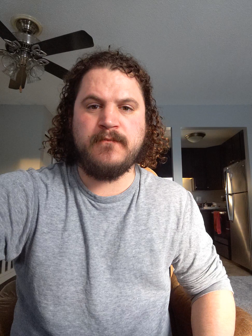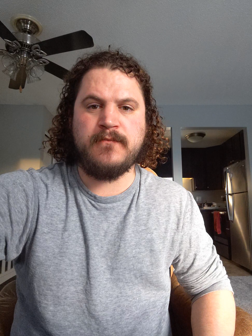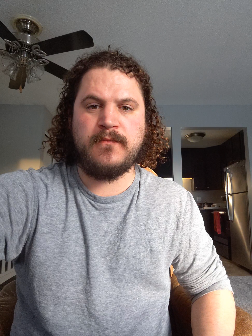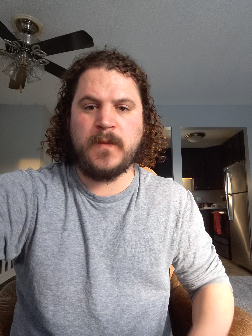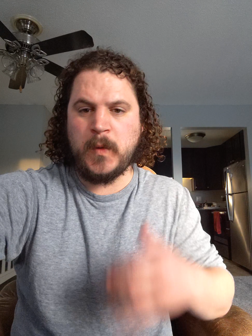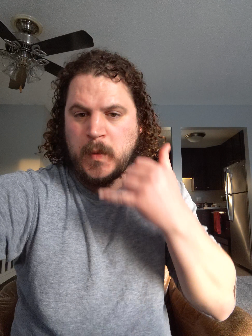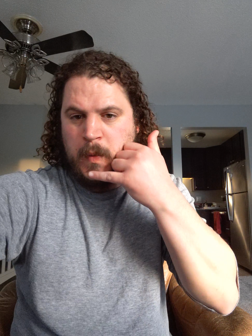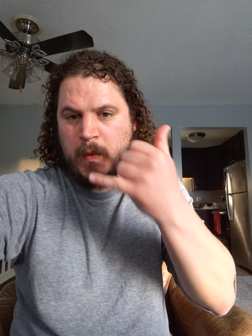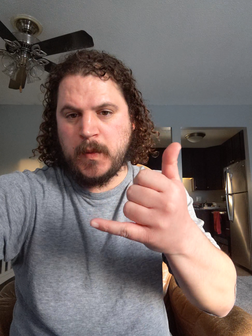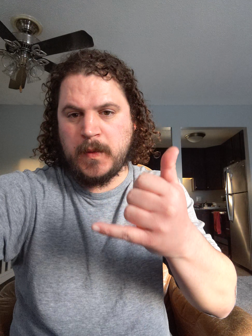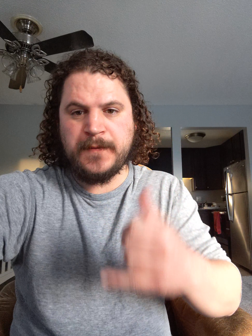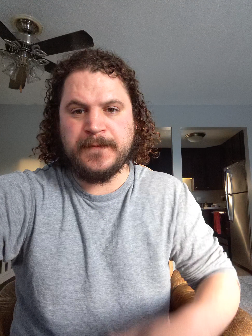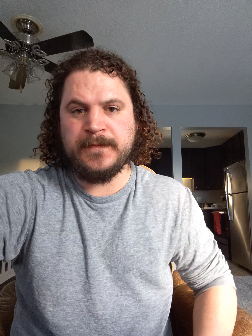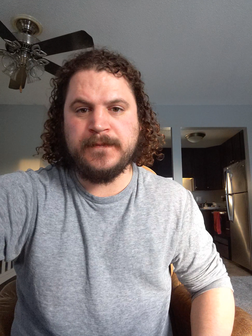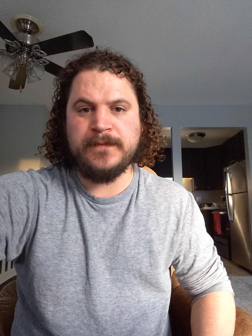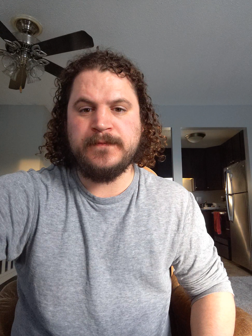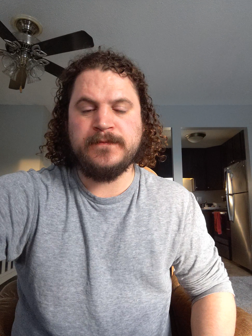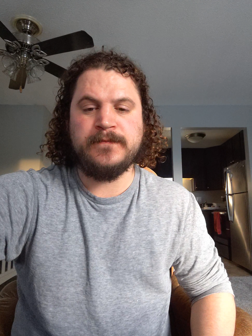call on the phone